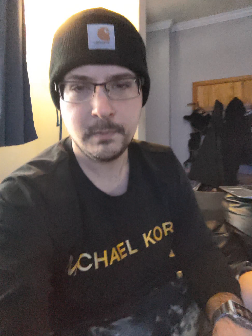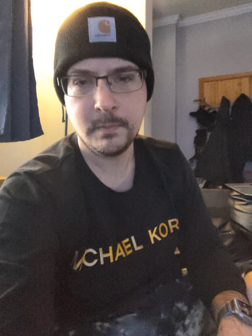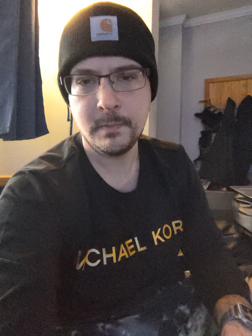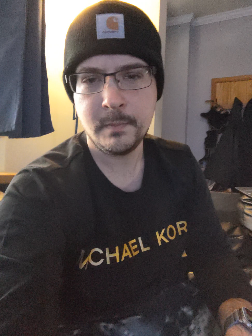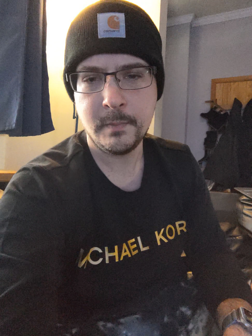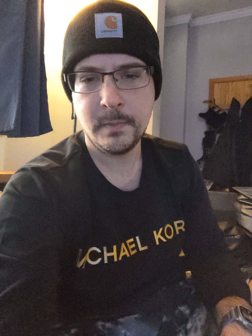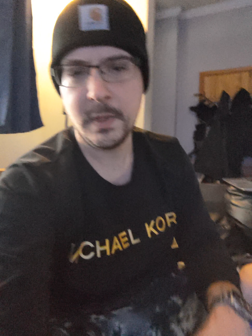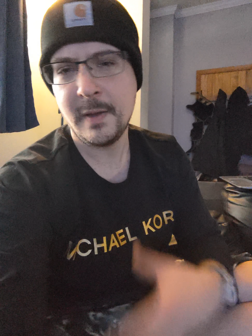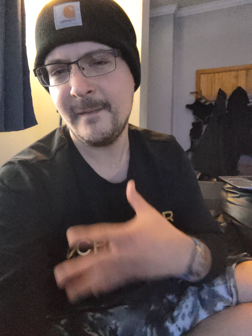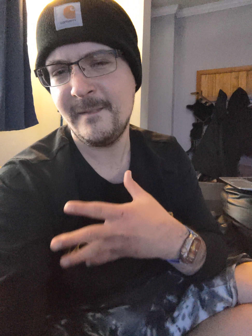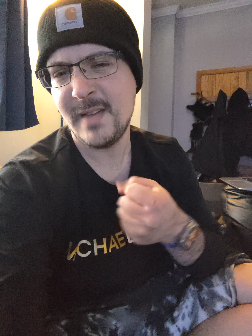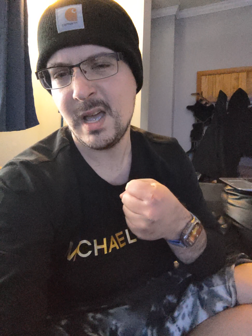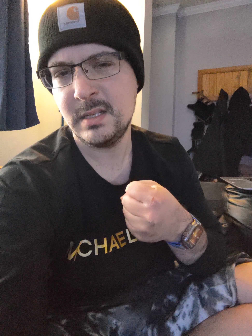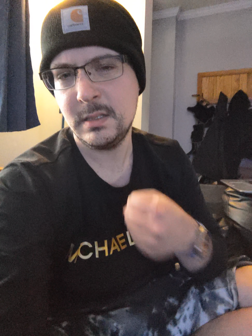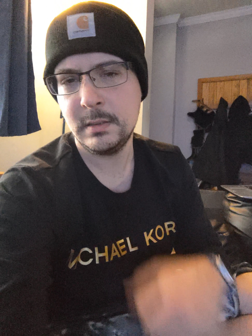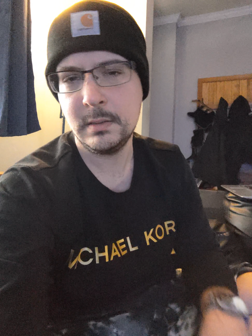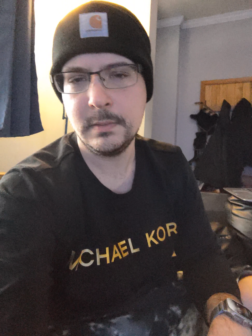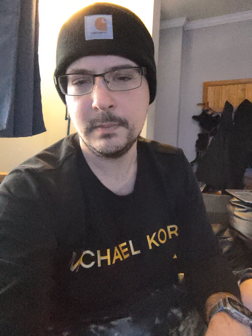fast